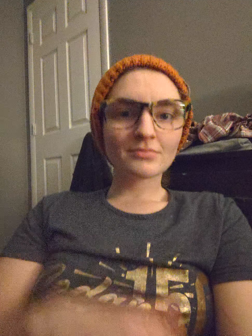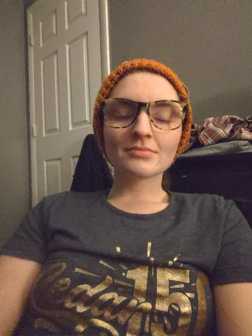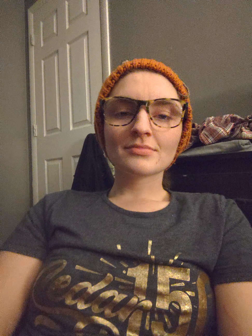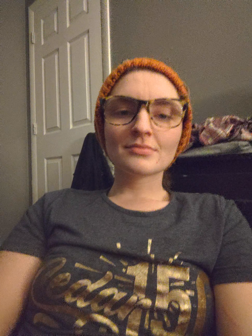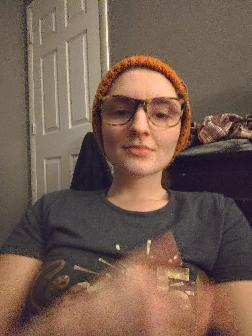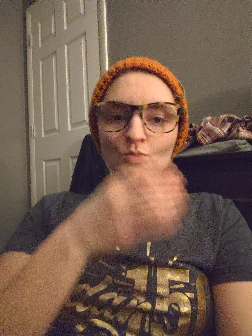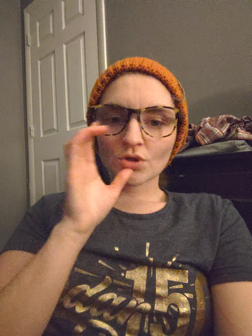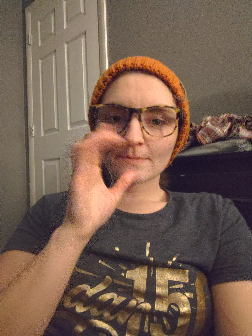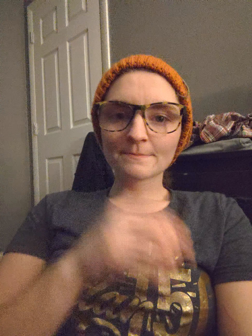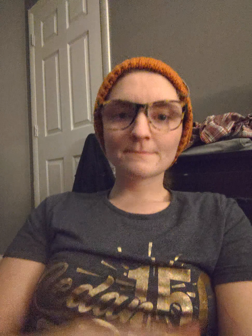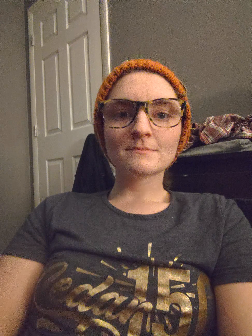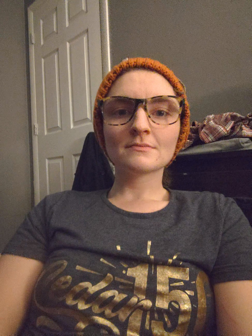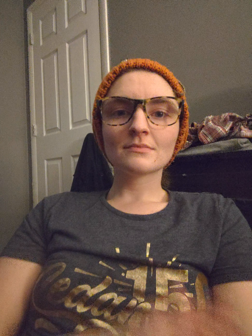drink